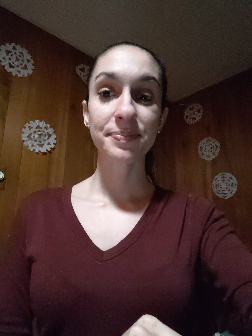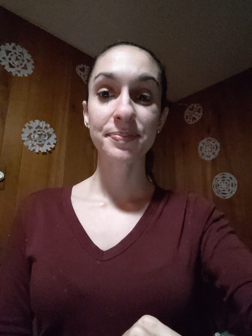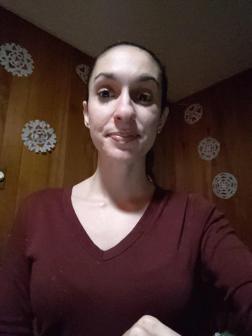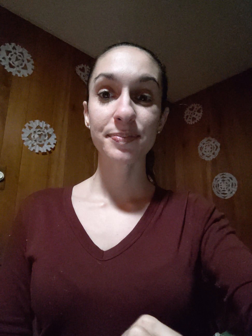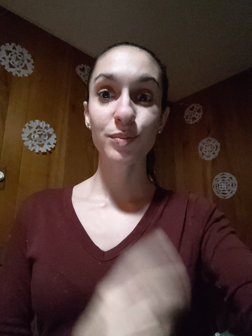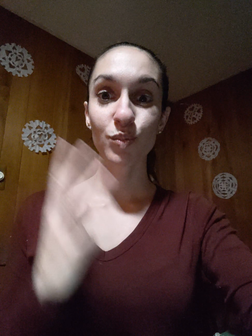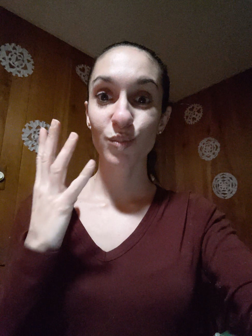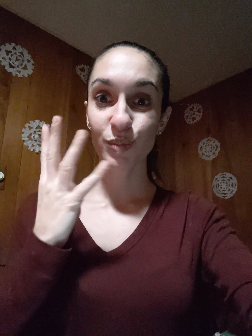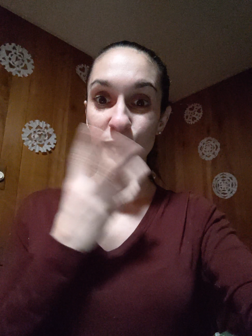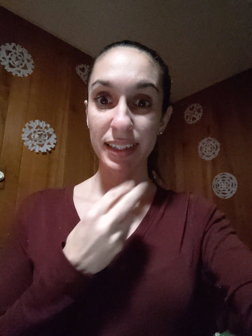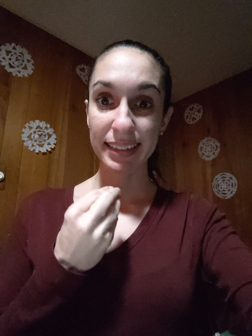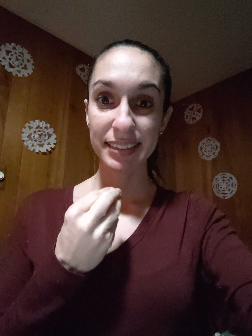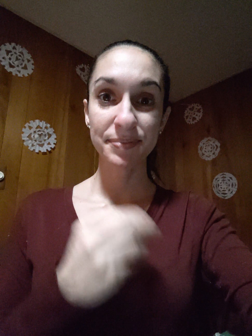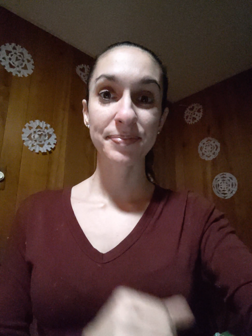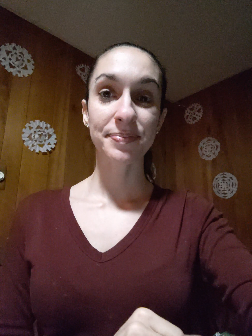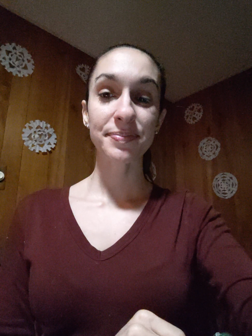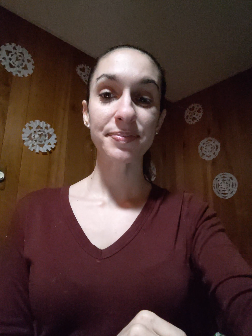pretty